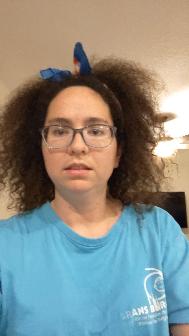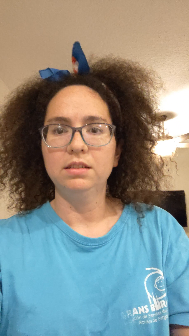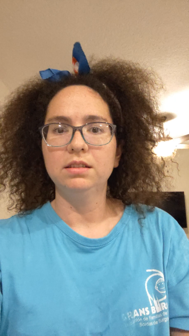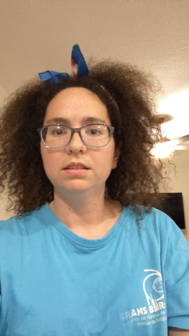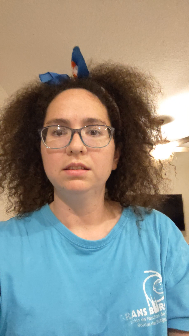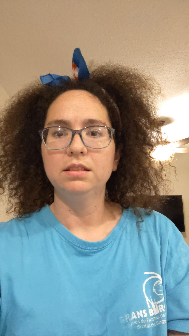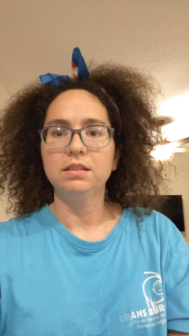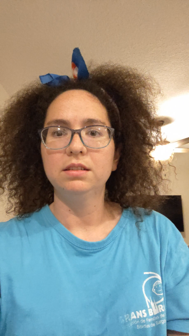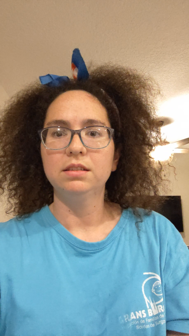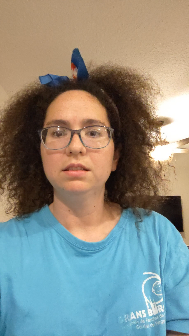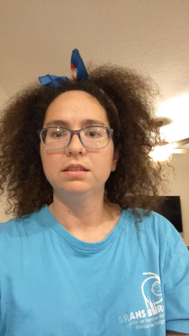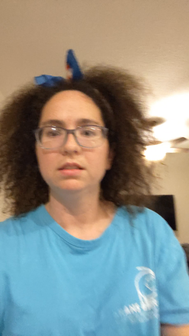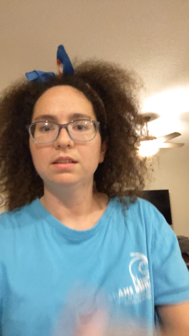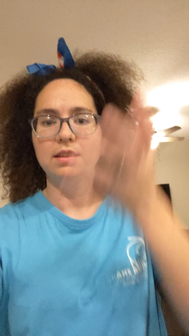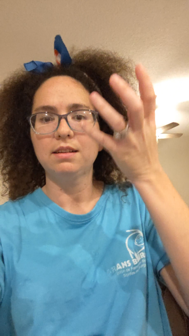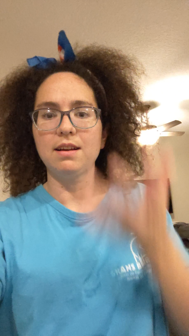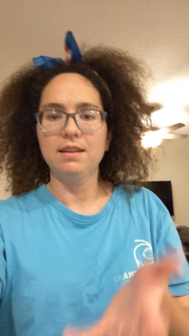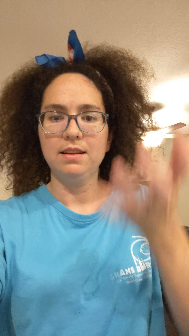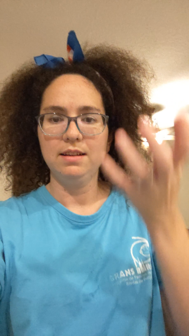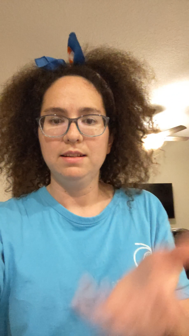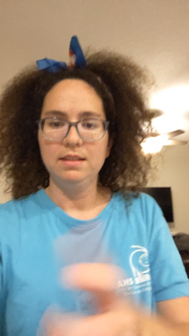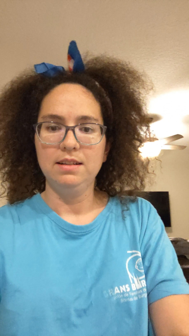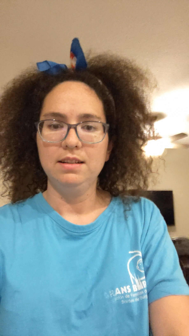heavy